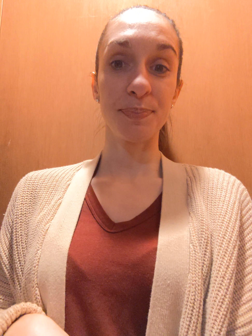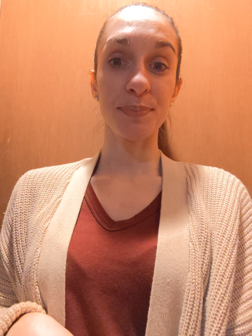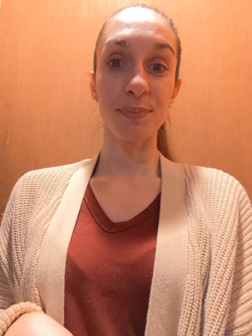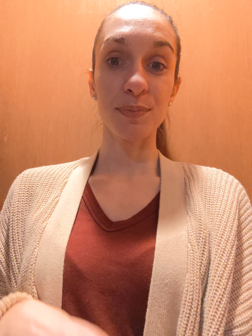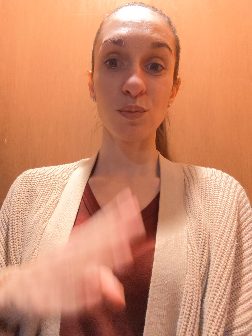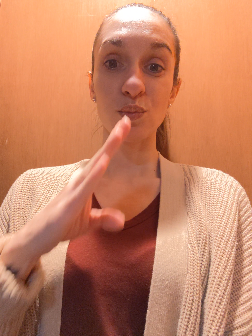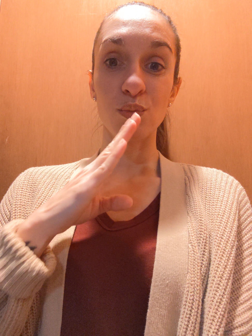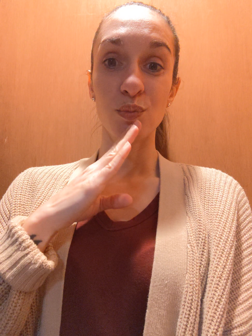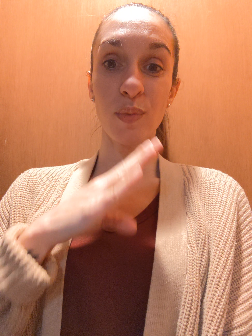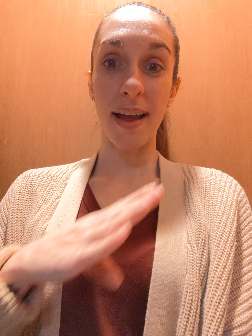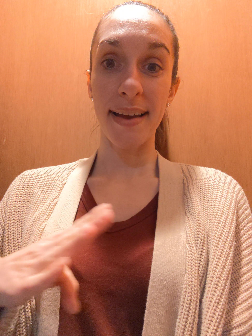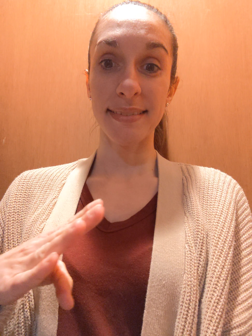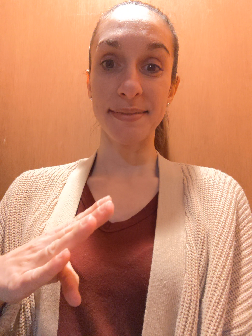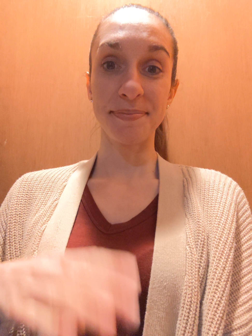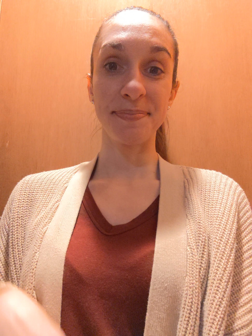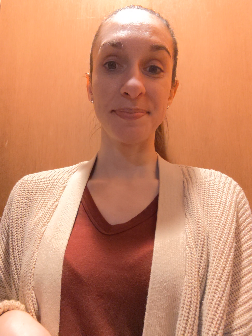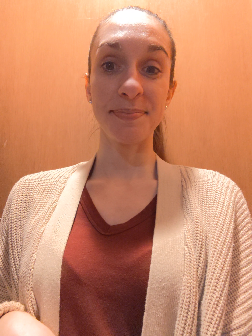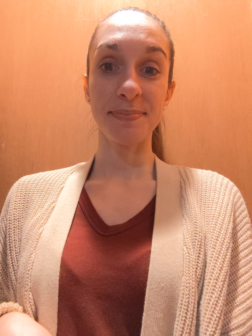quiet